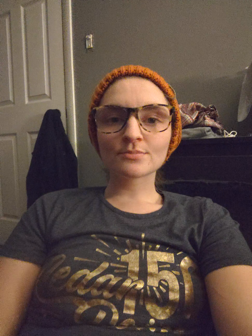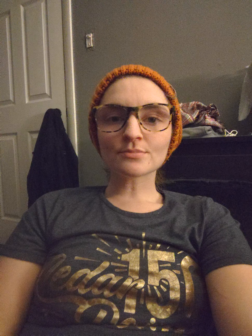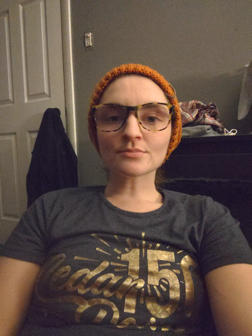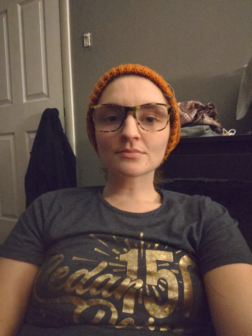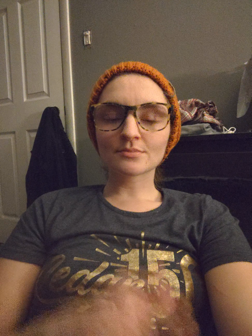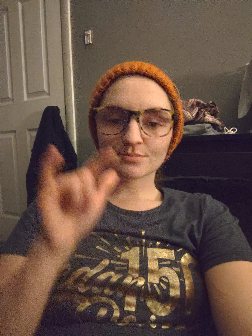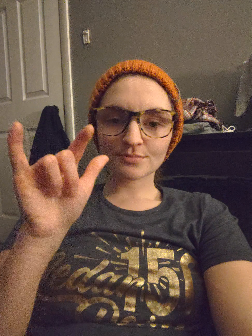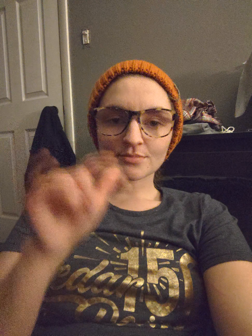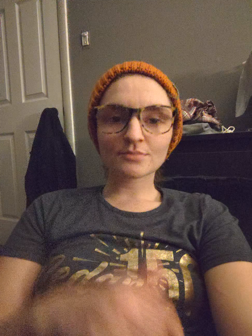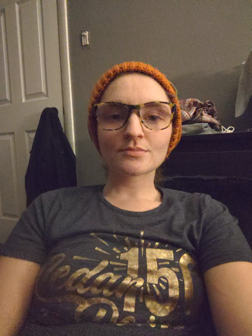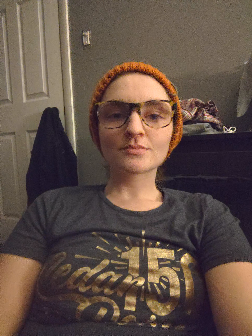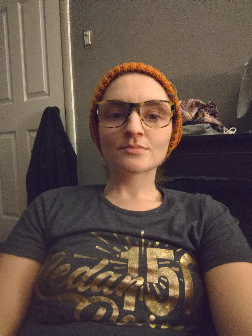airplane